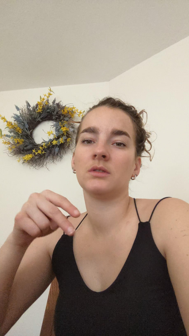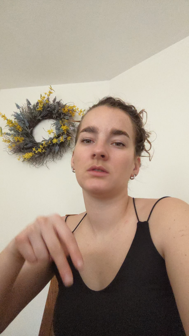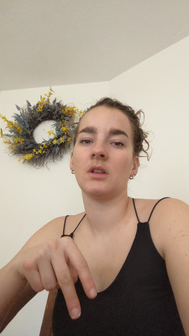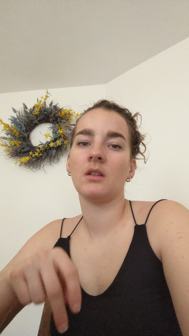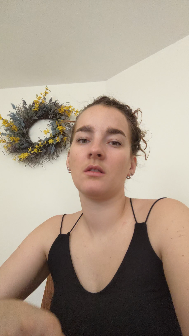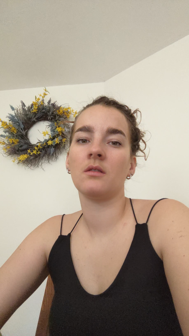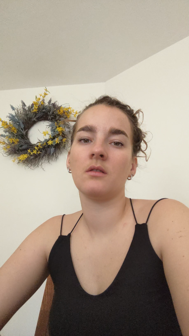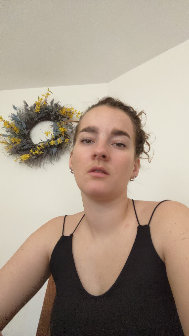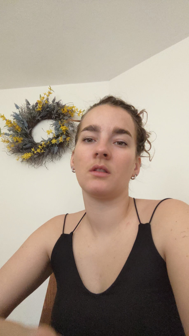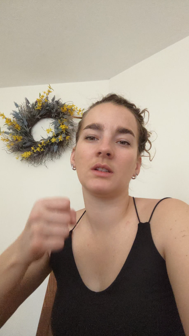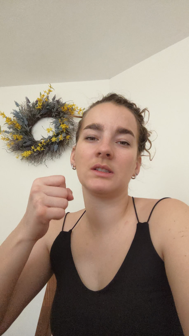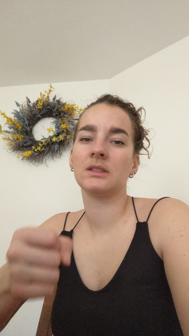hit